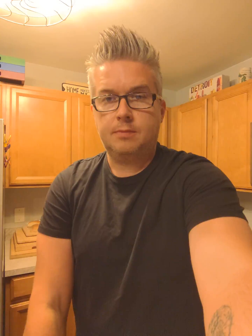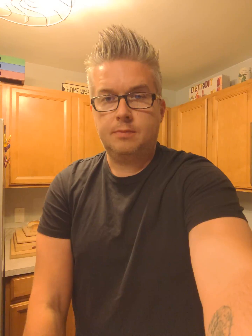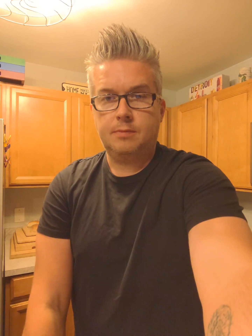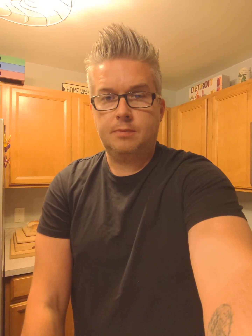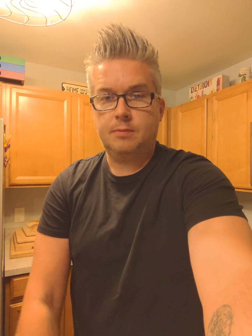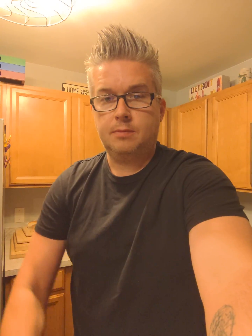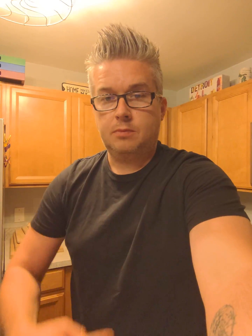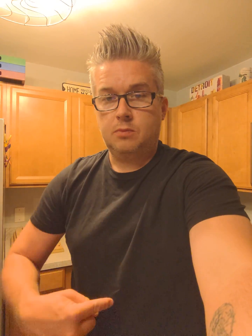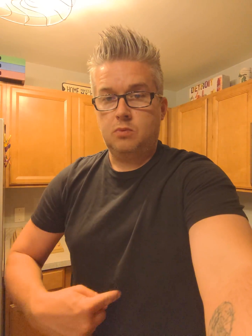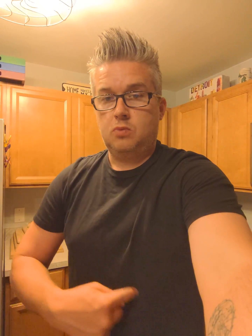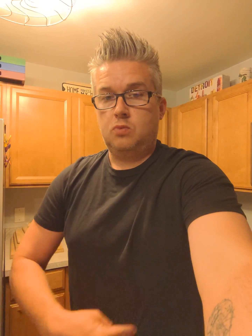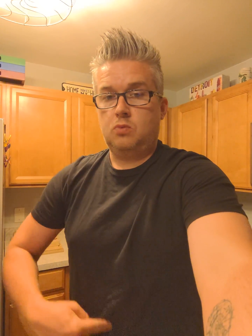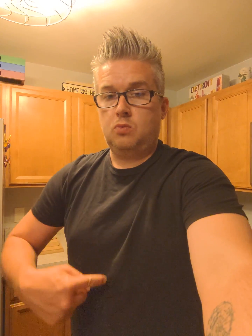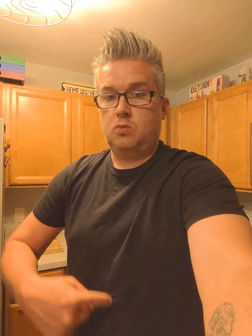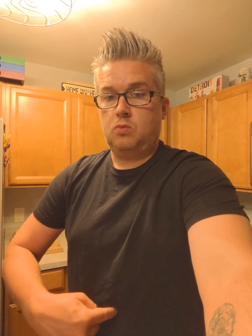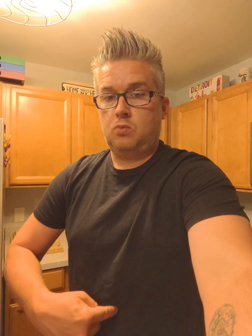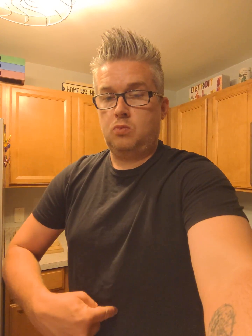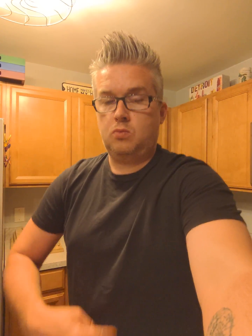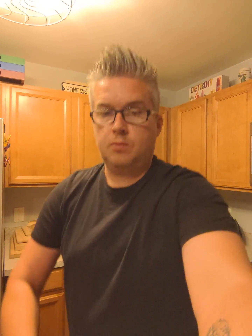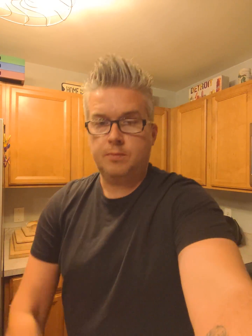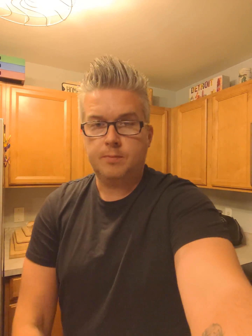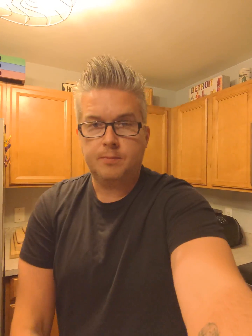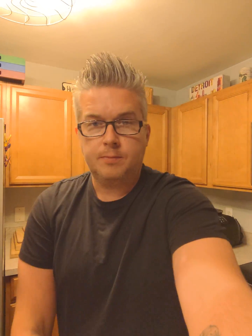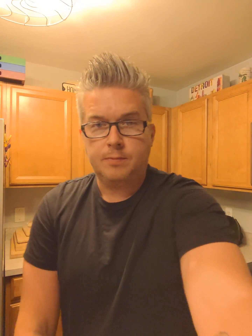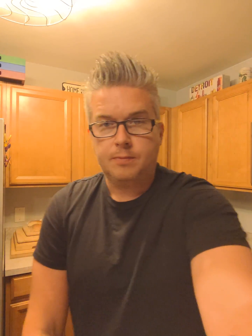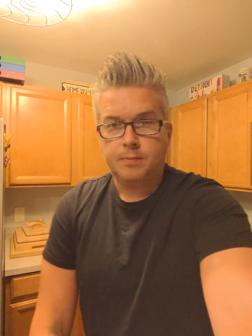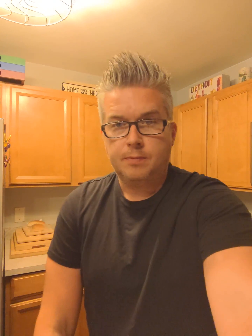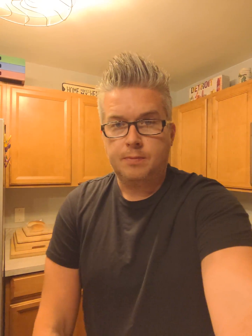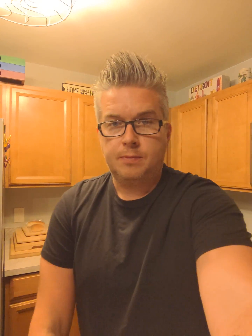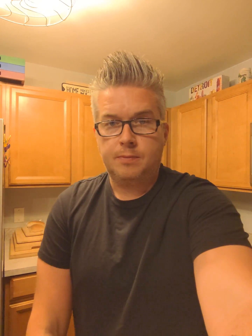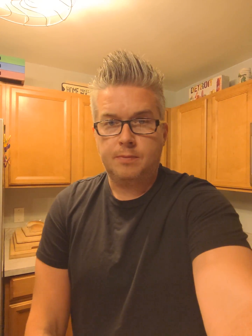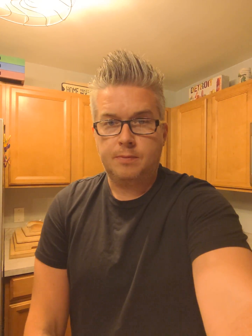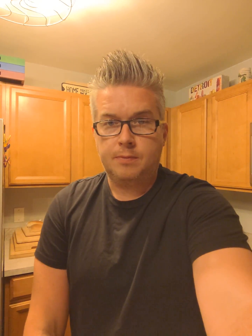belly button